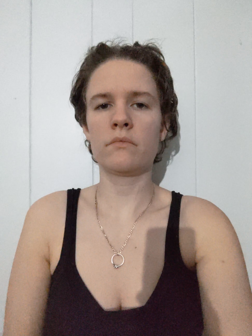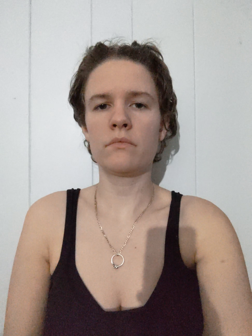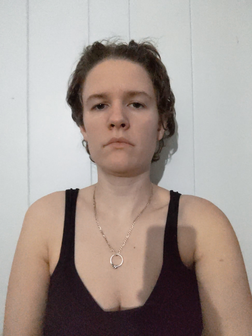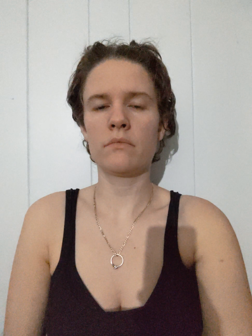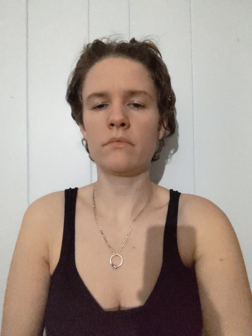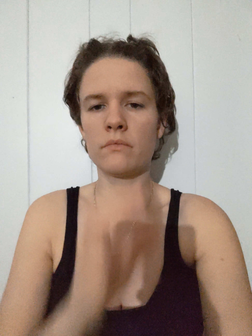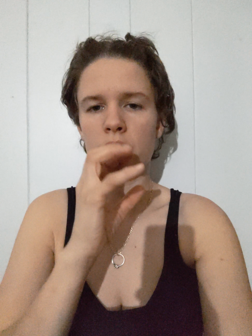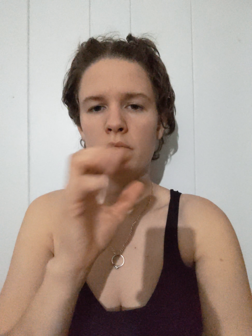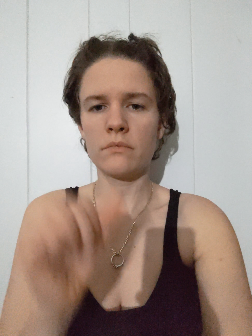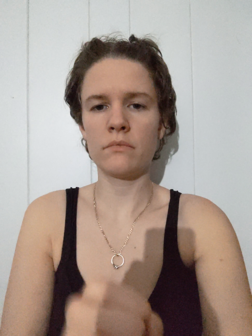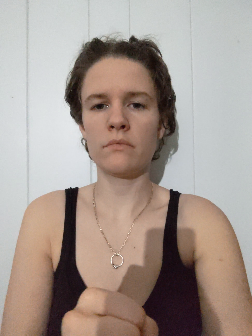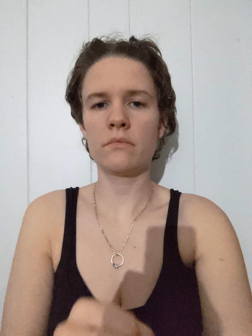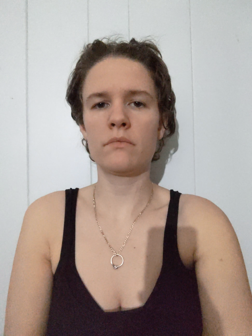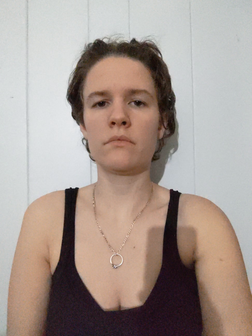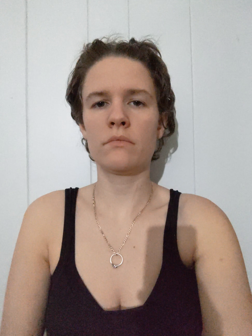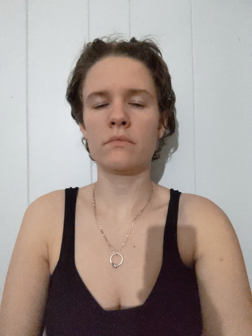old